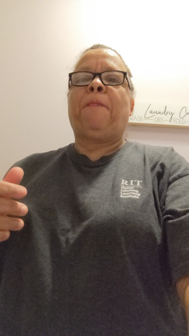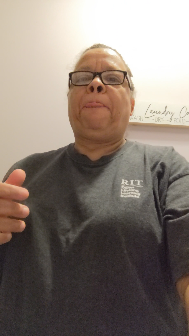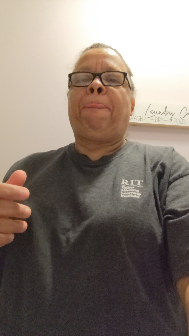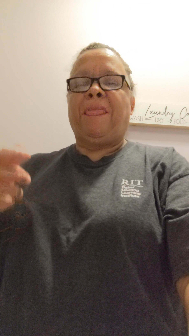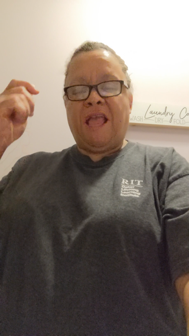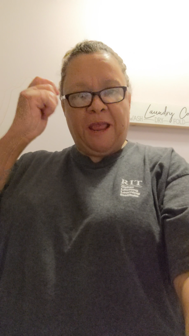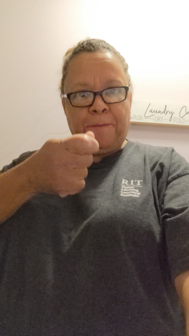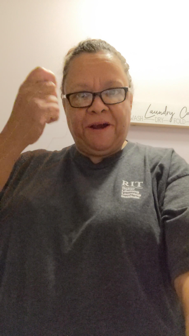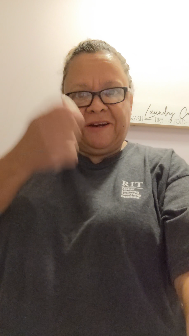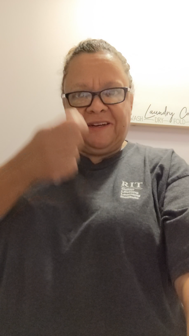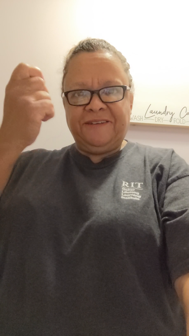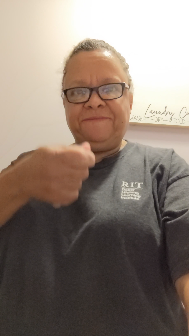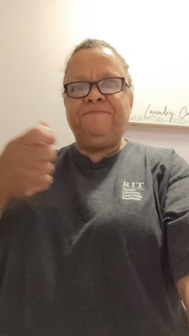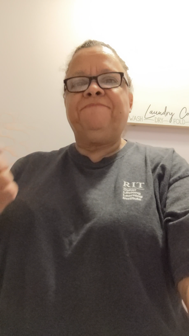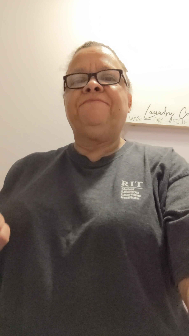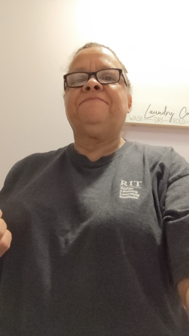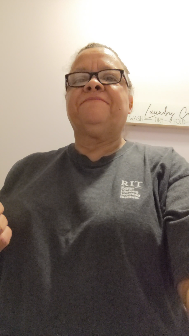hammer